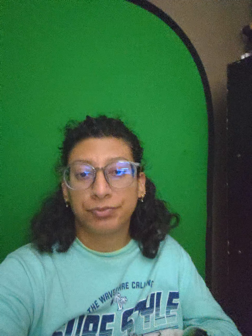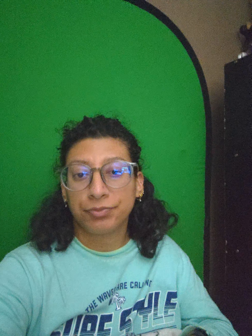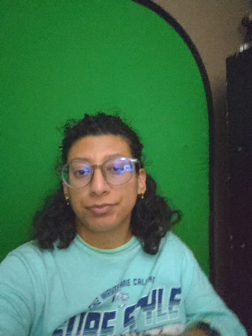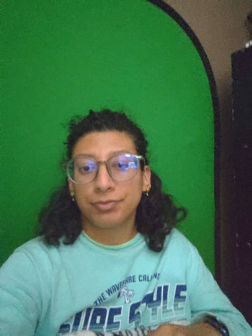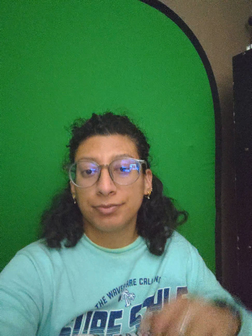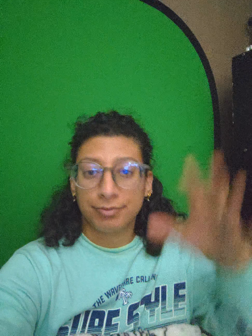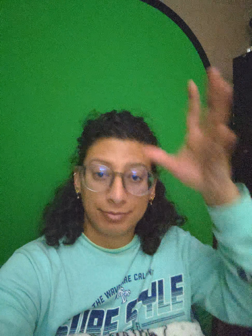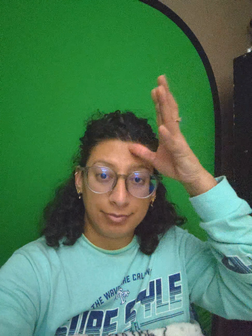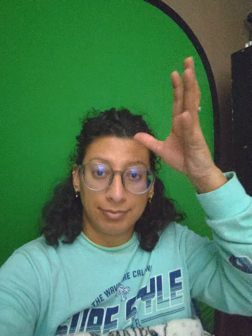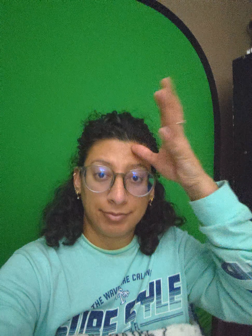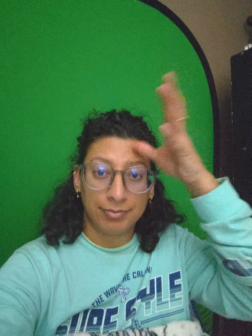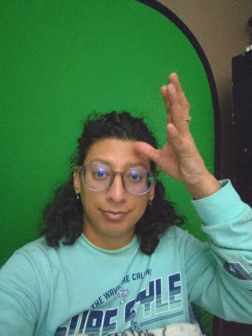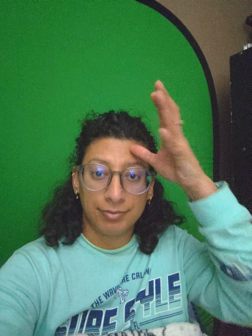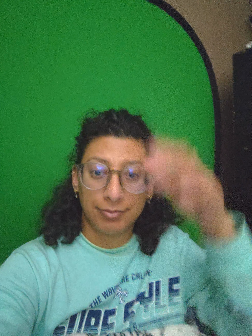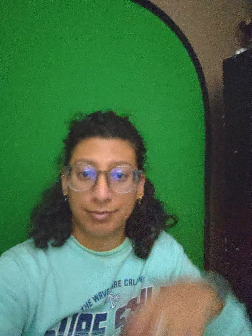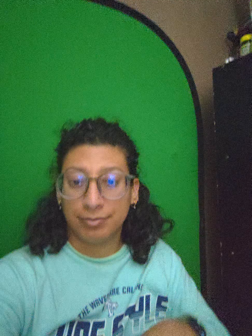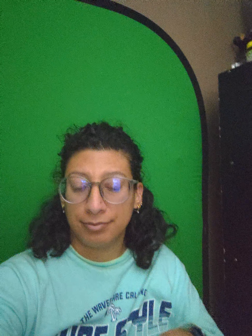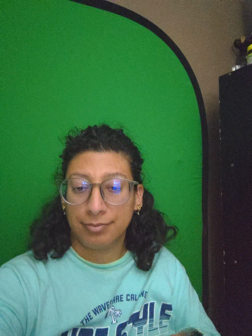dad